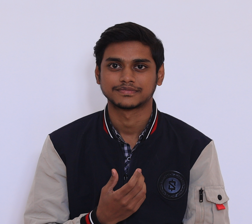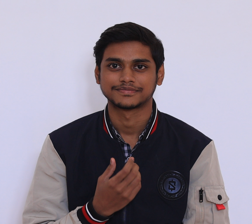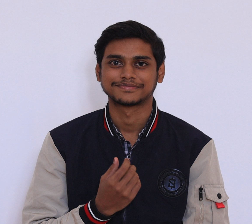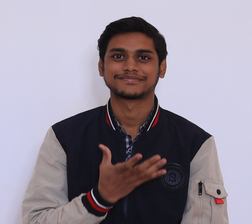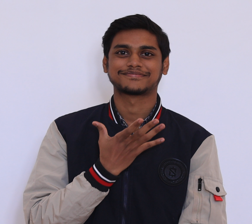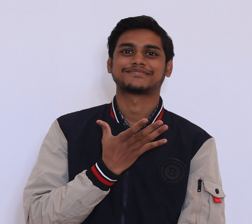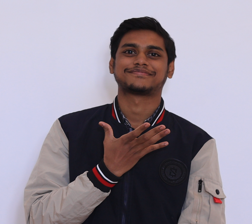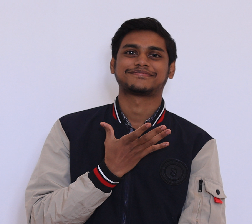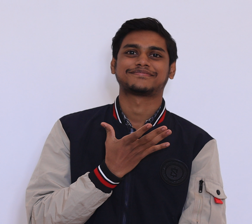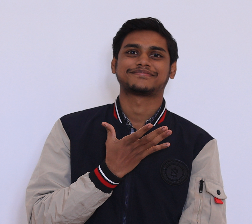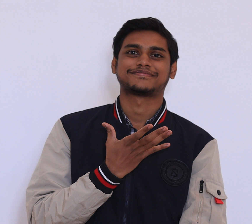glad